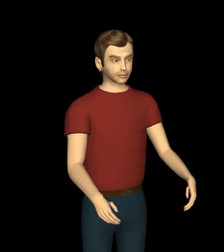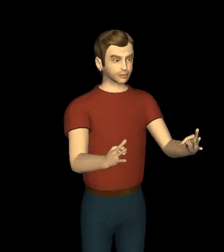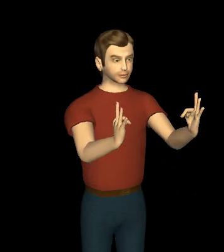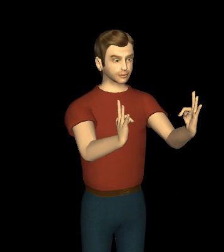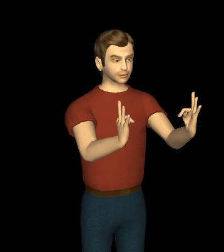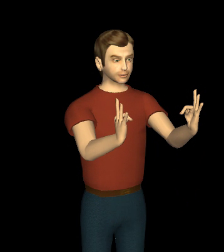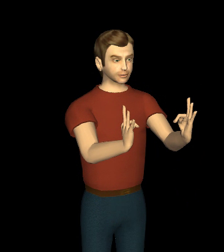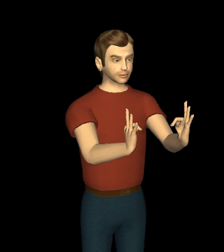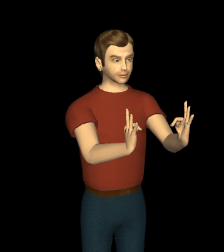خال